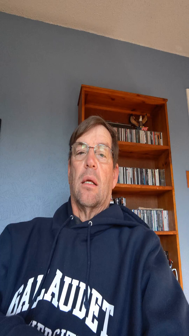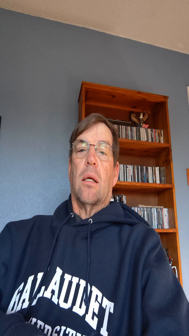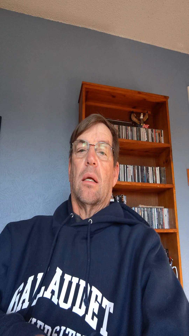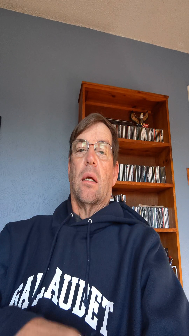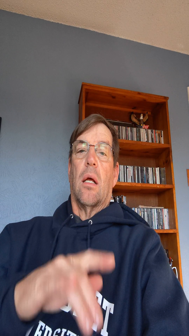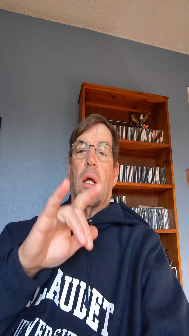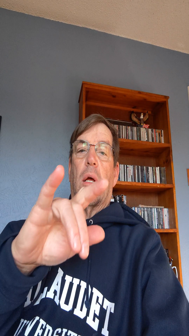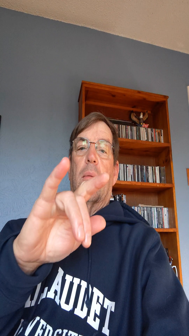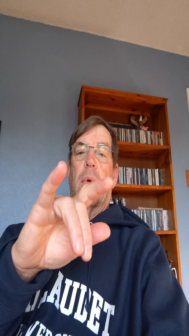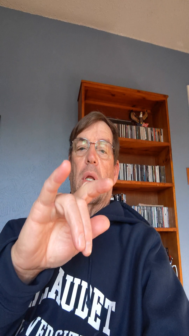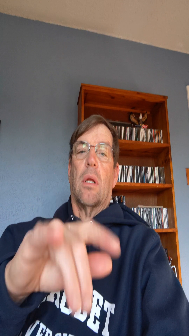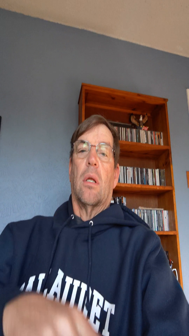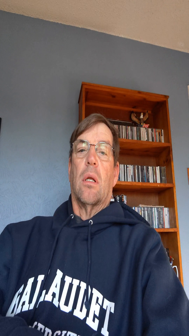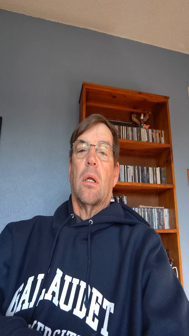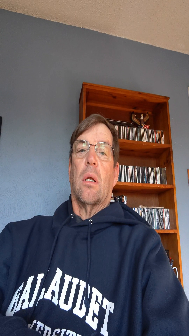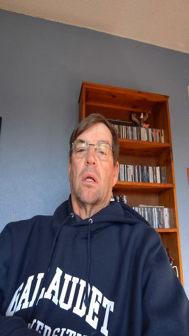airplane